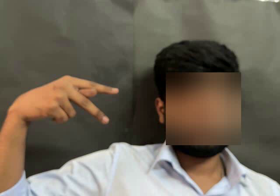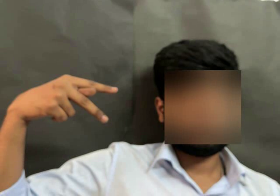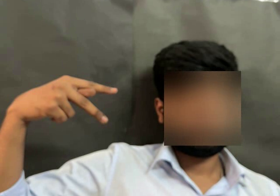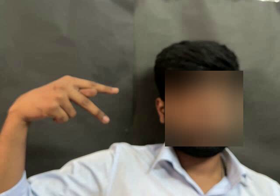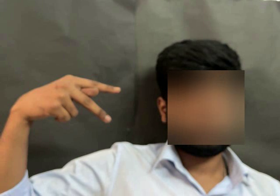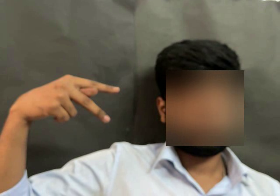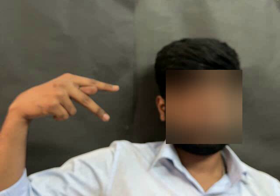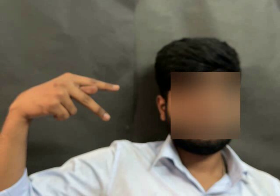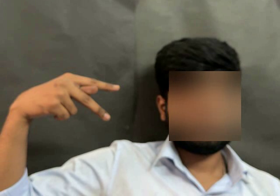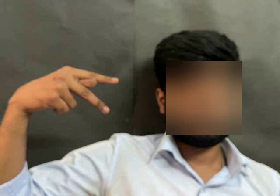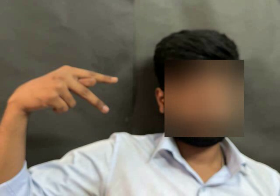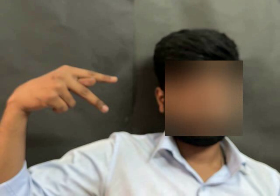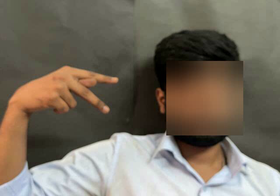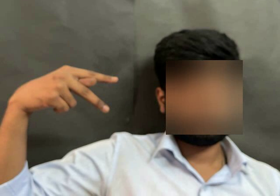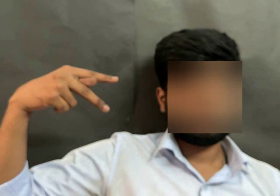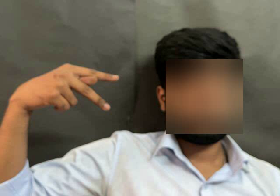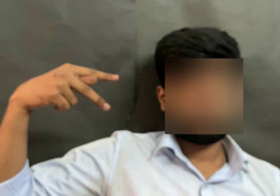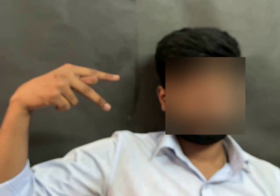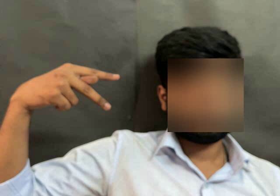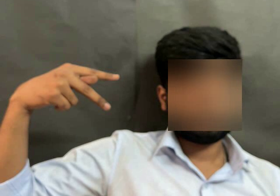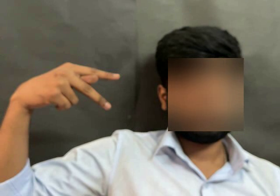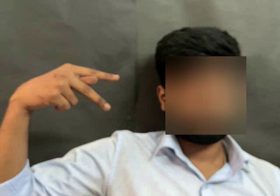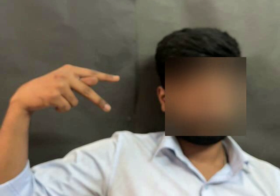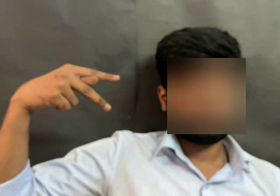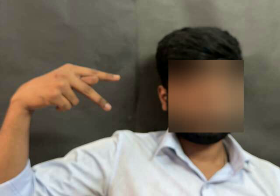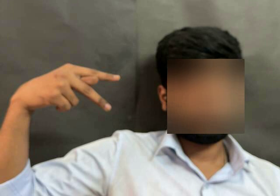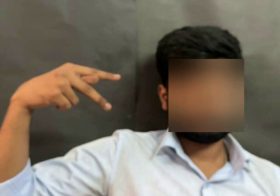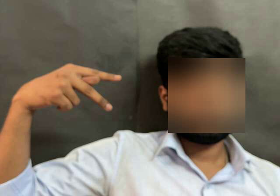P